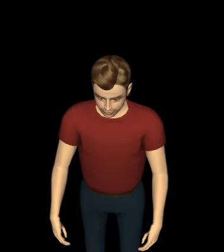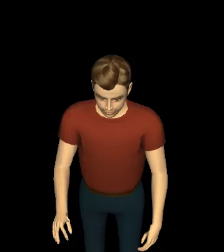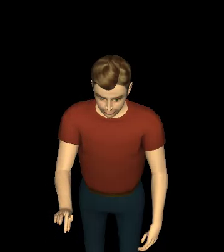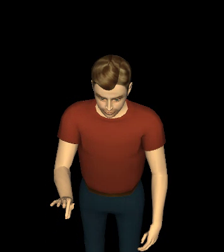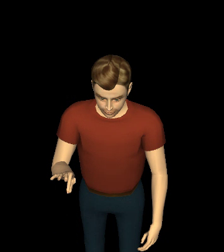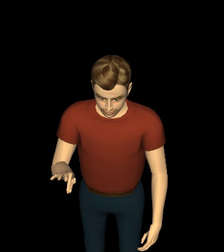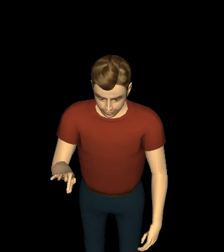أختار